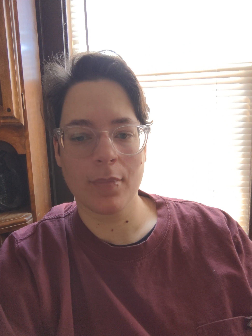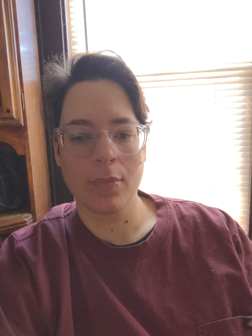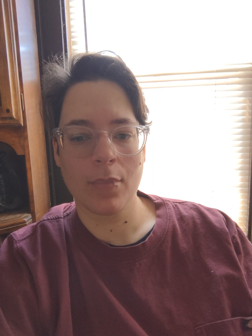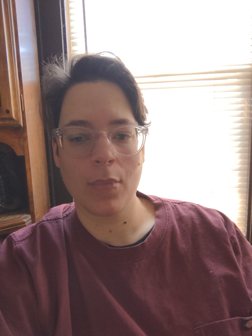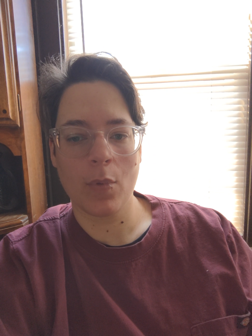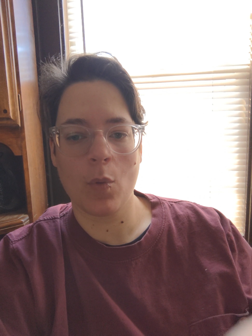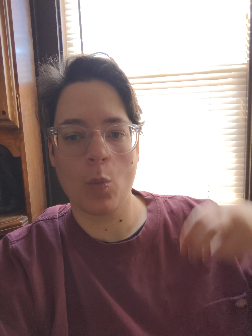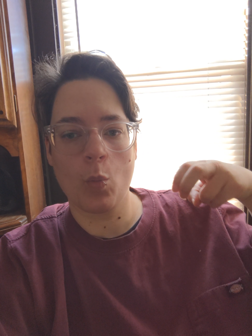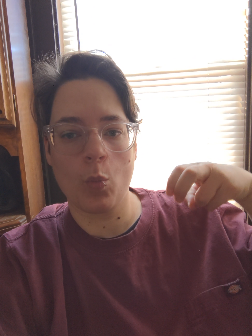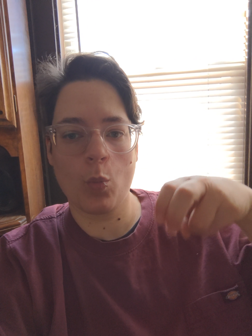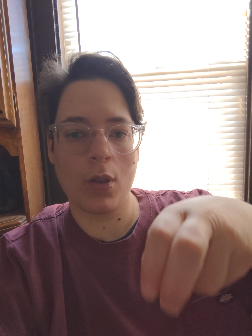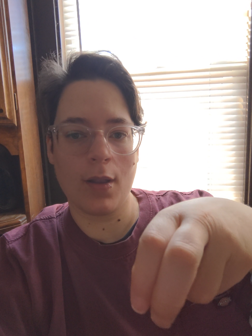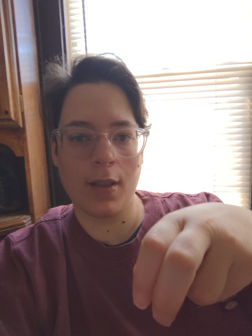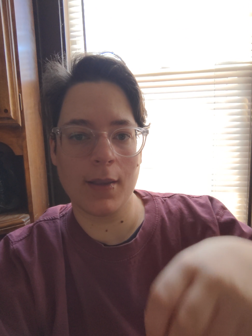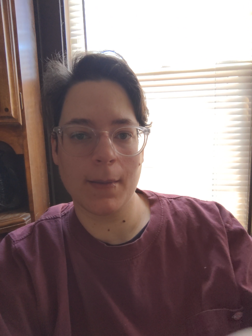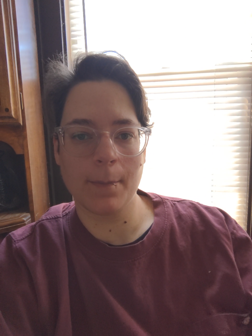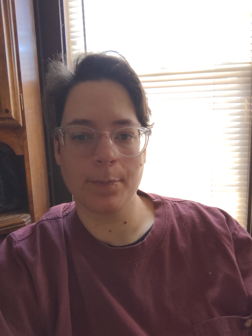ride